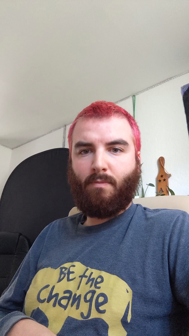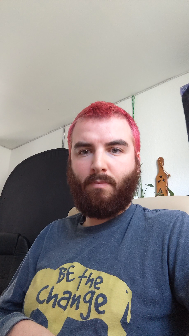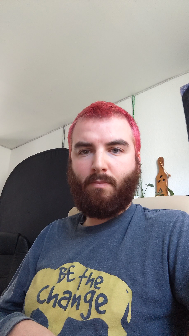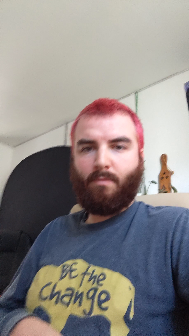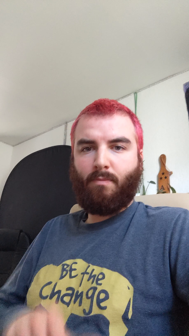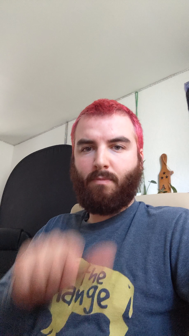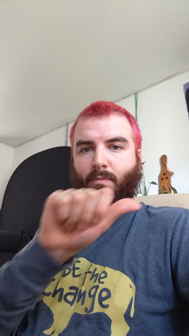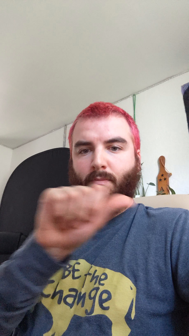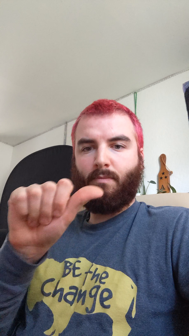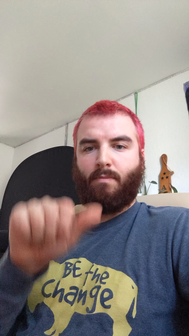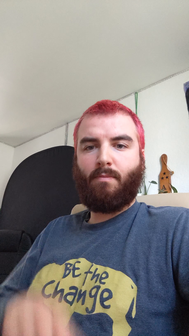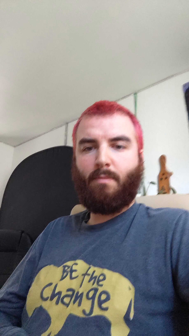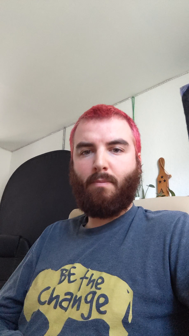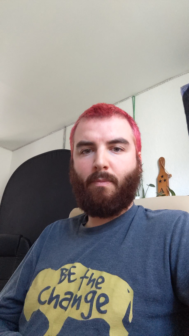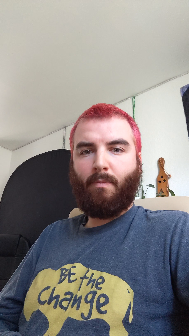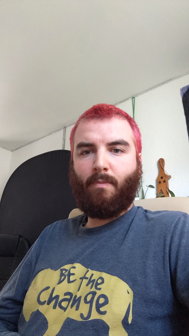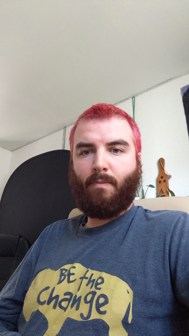a